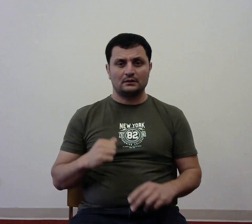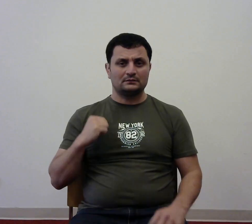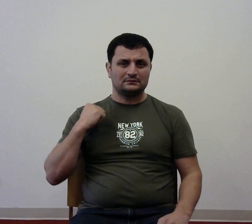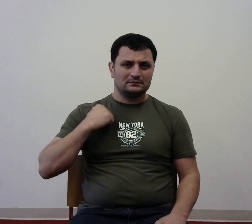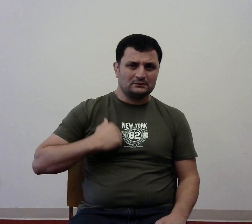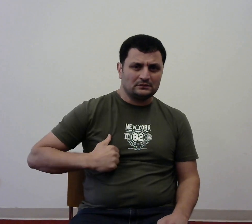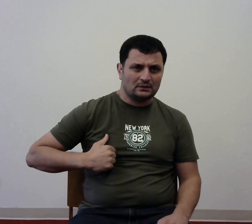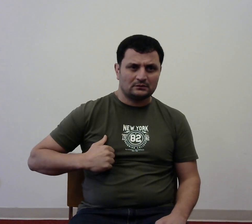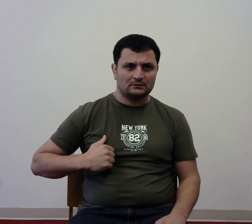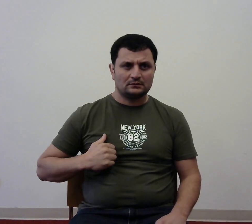çanta